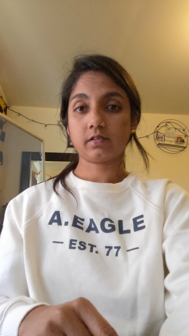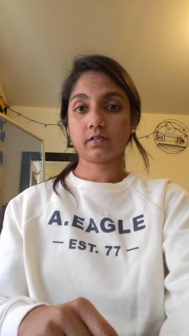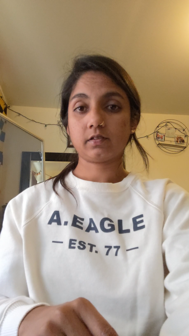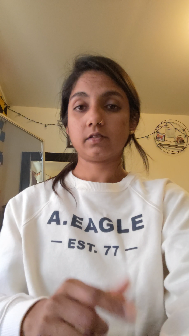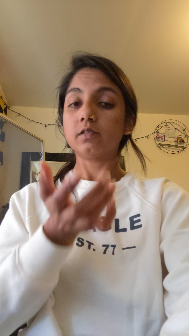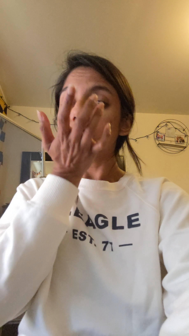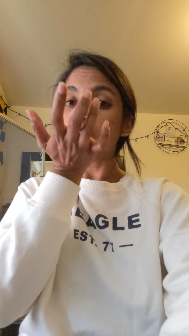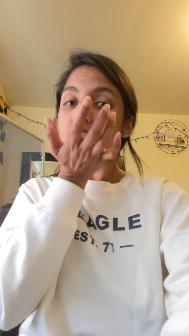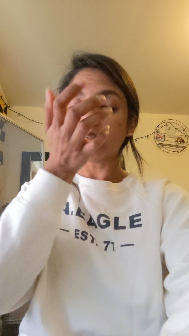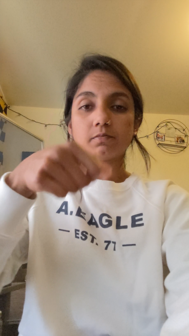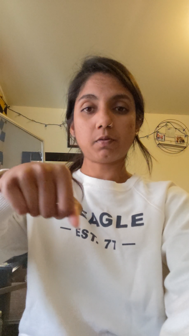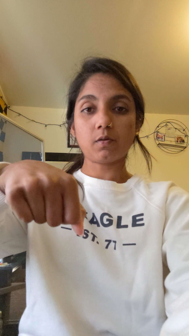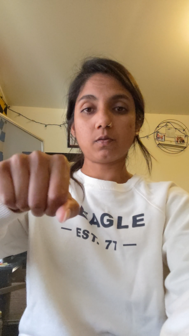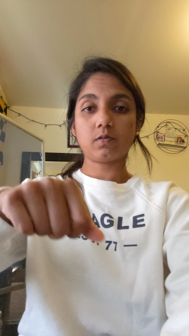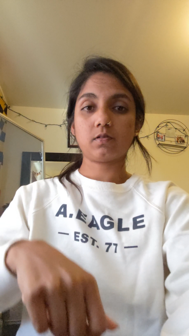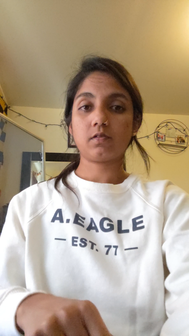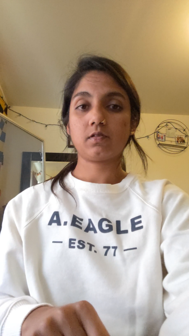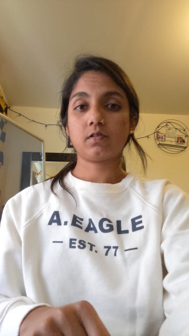lawn mower